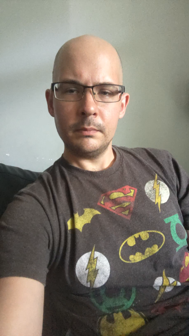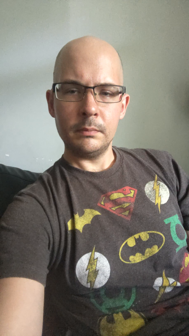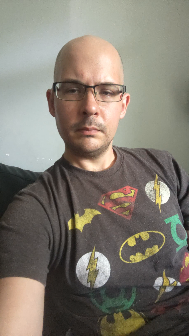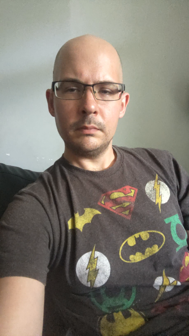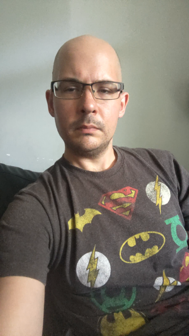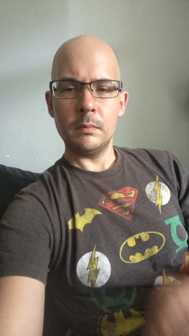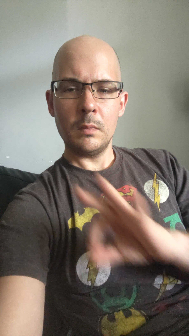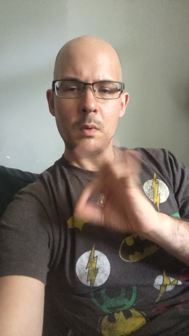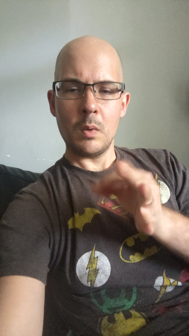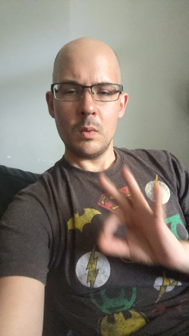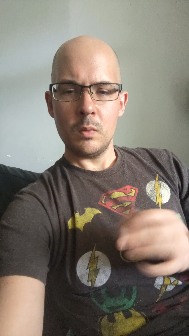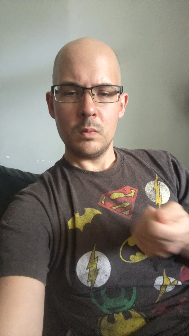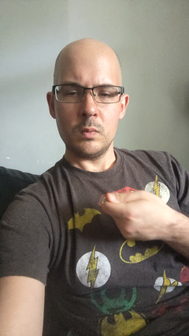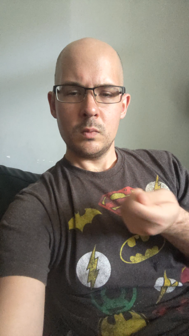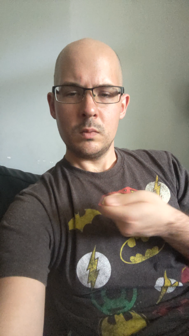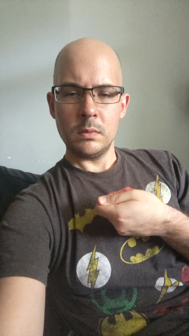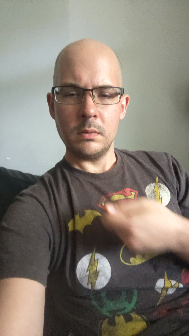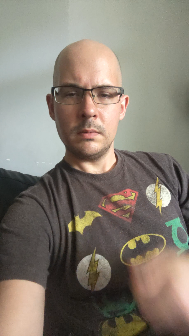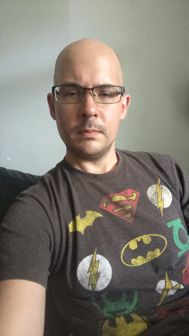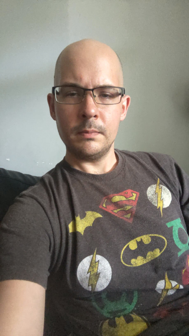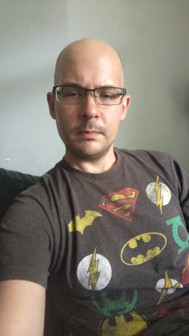hose